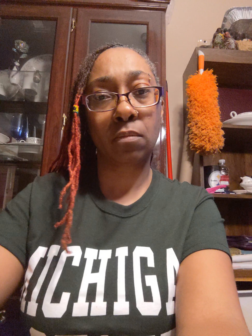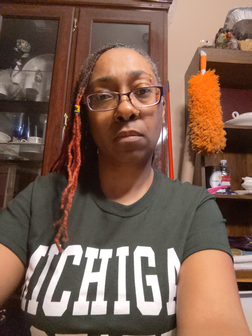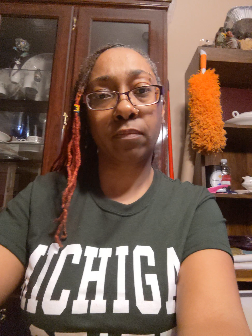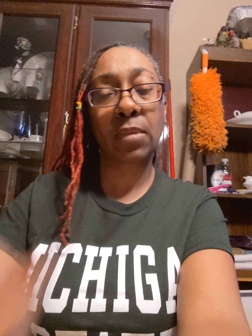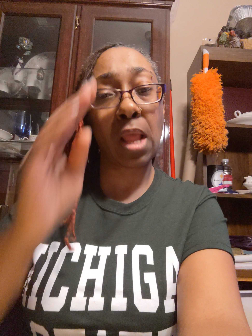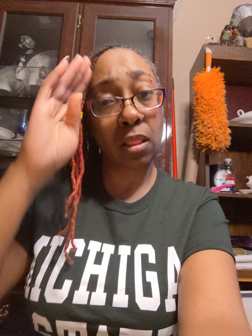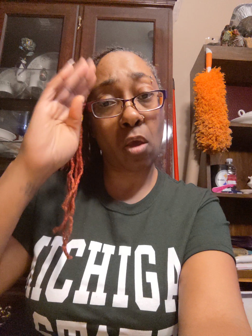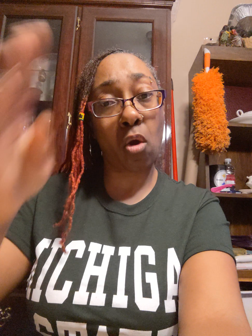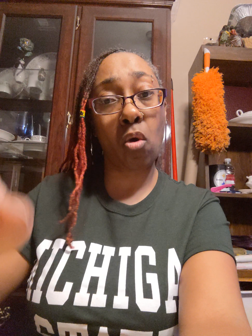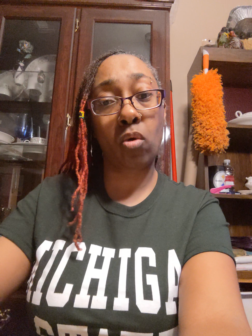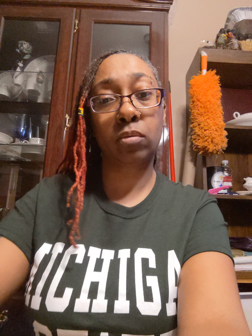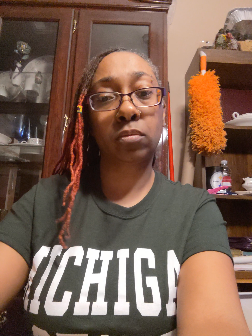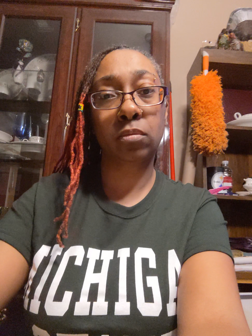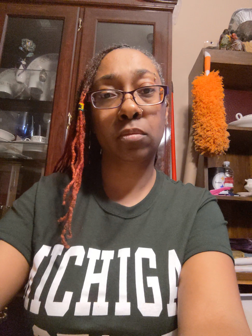hello